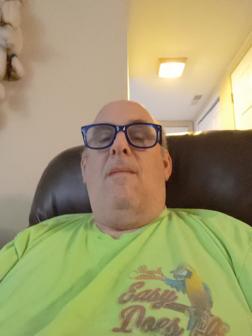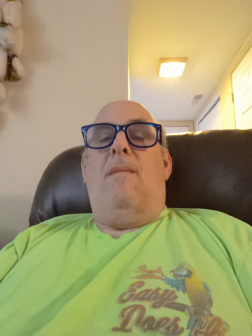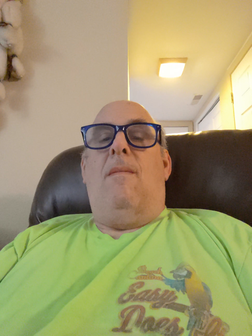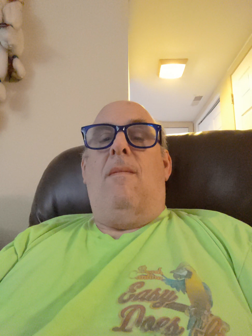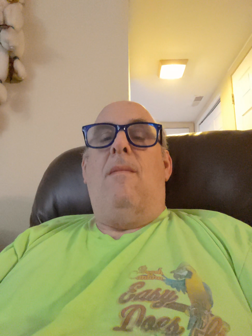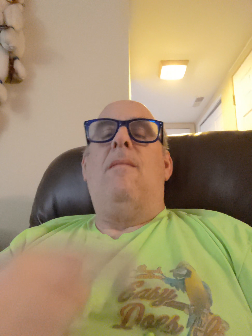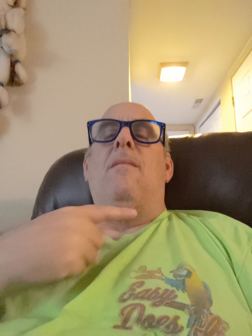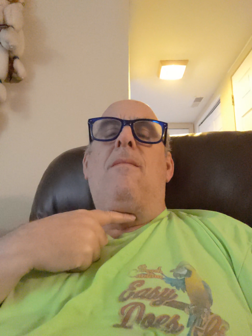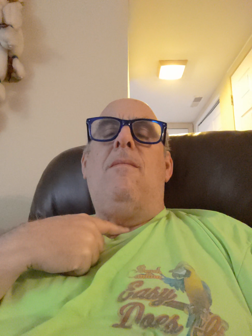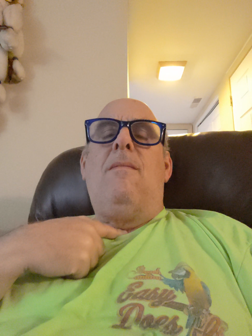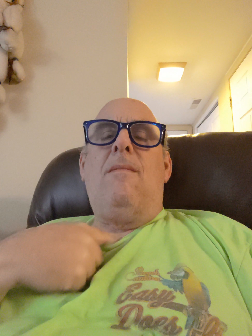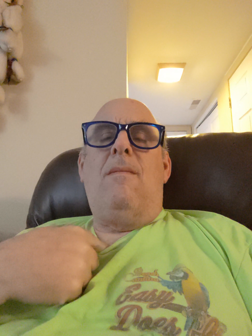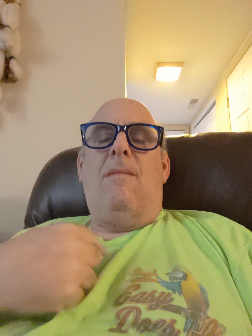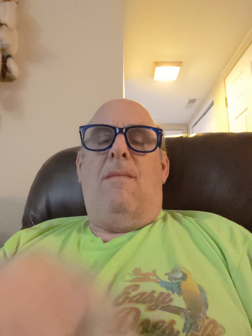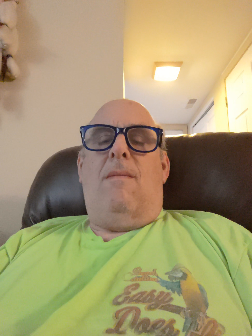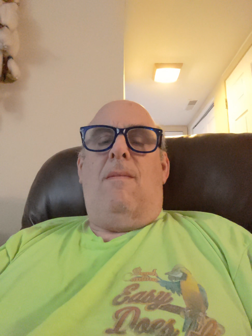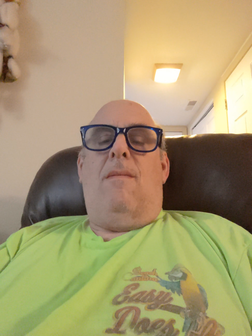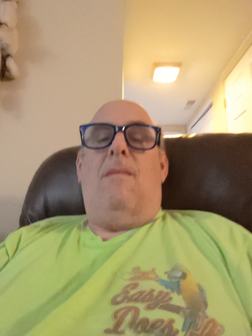thirsty